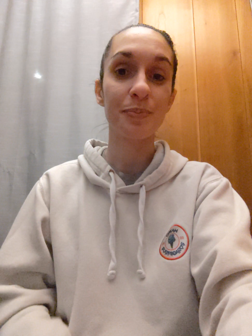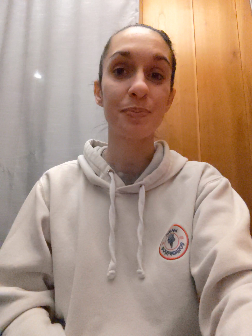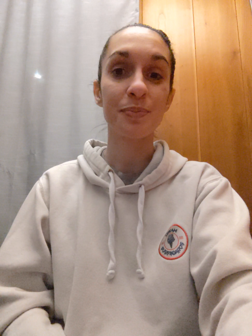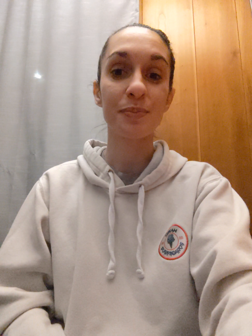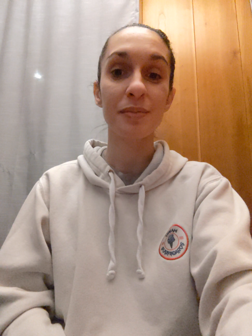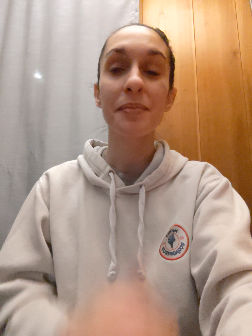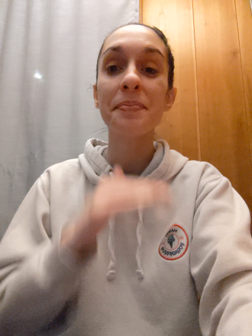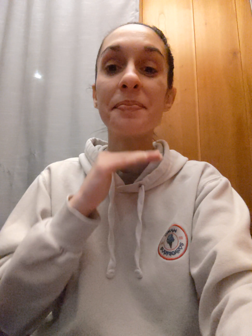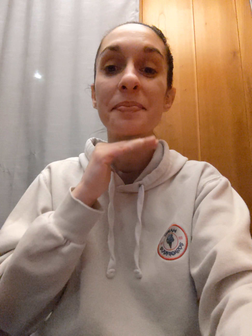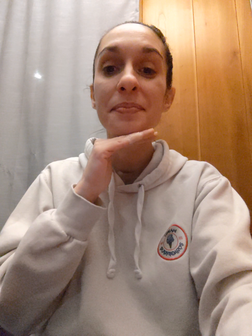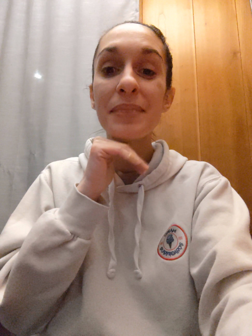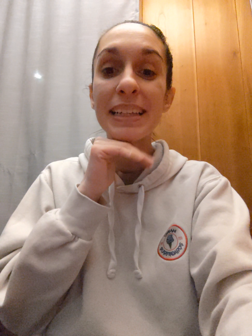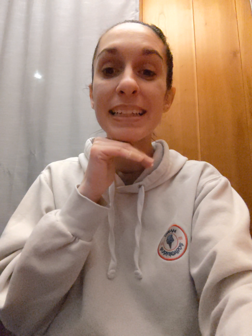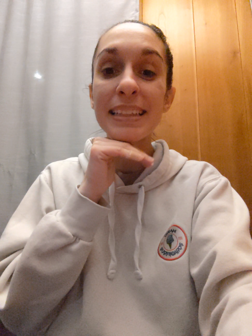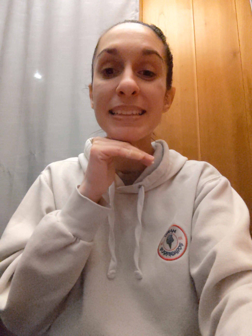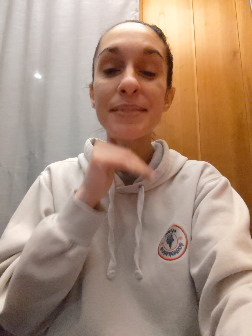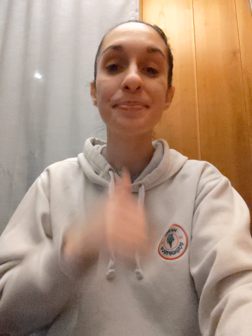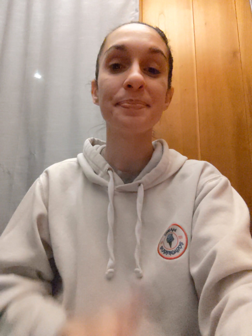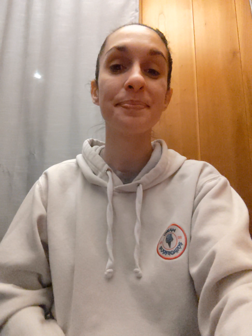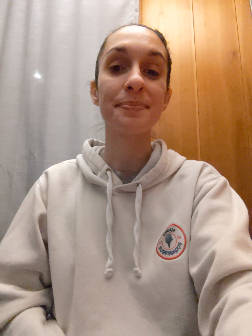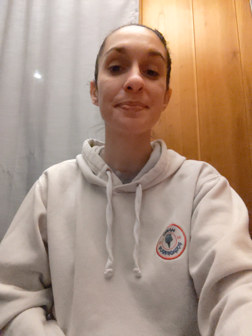pig